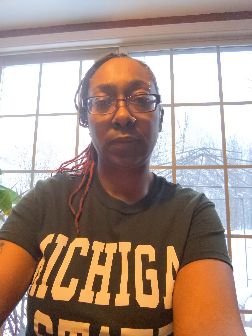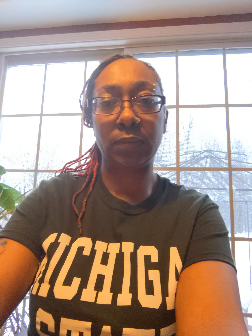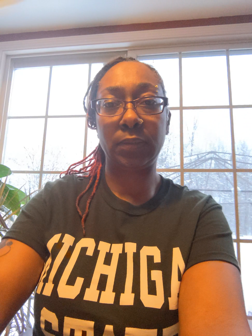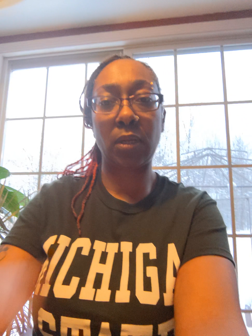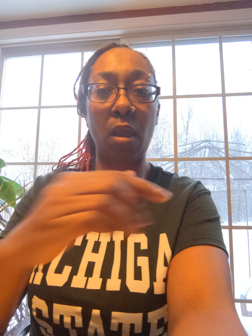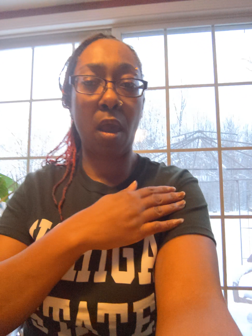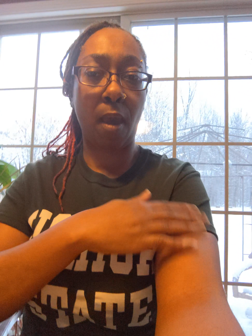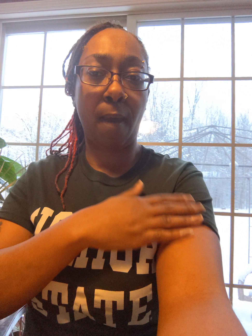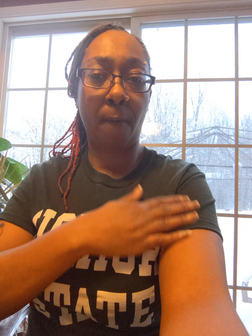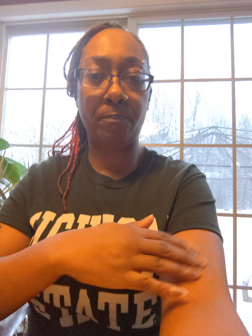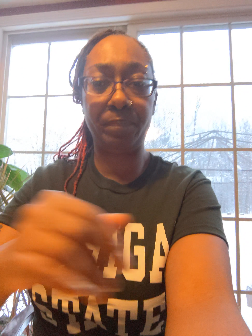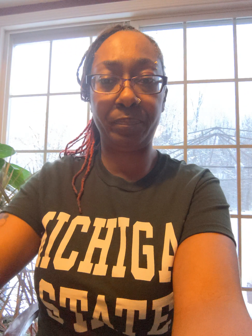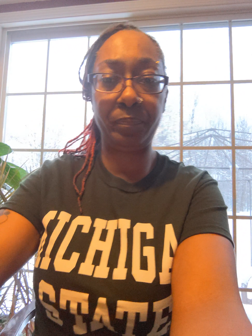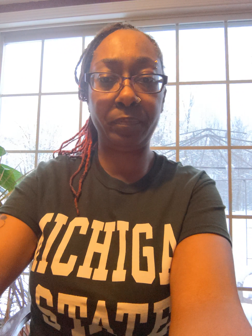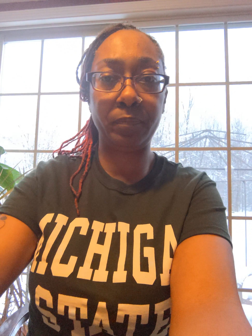arm